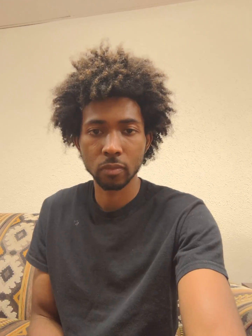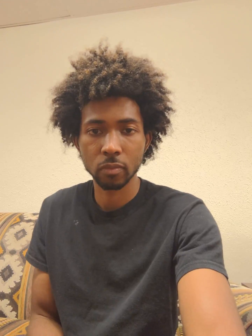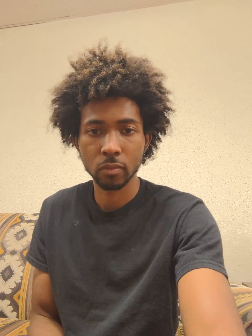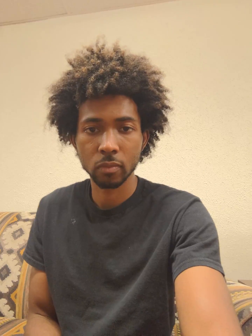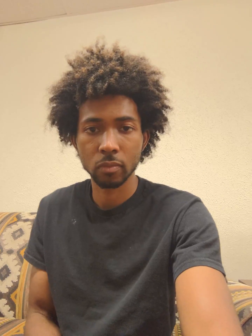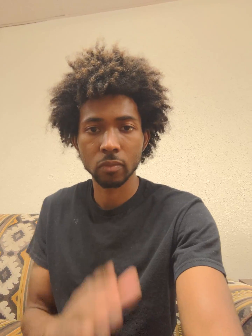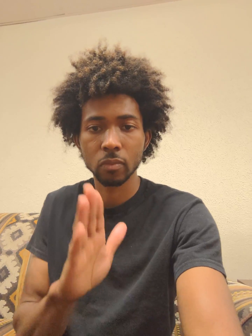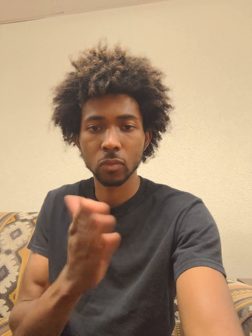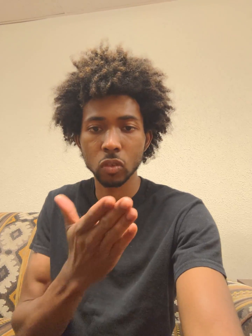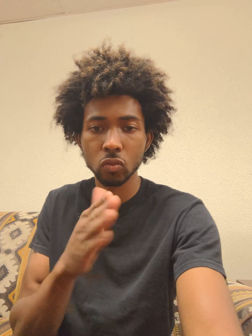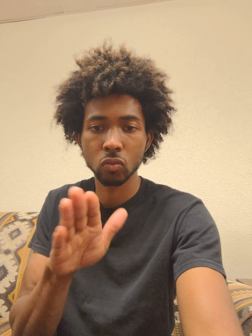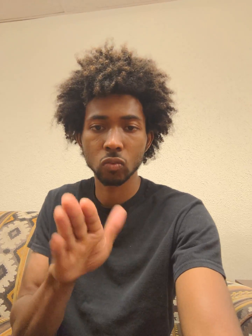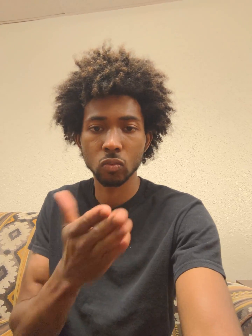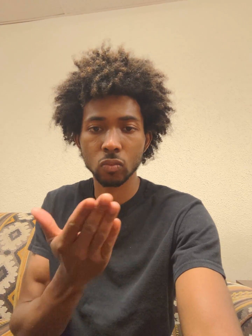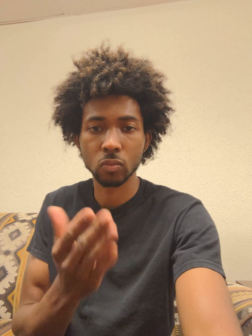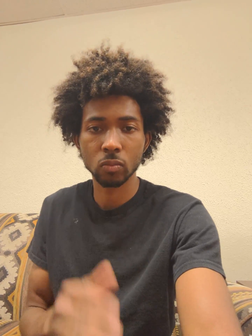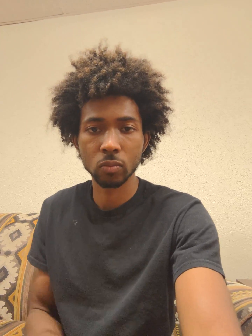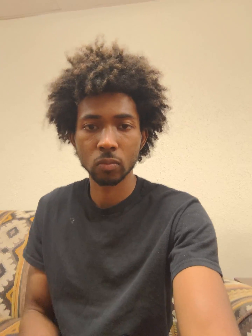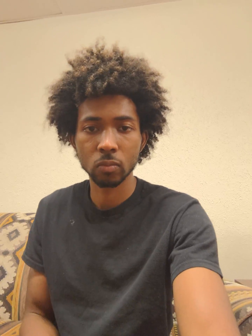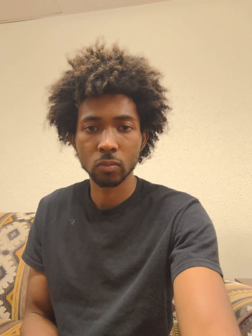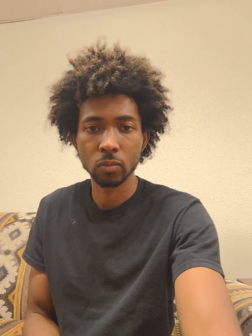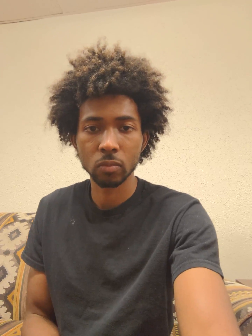share